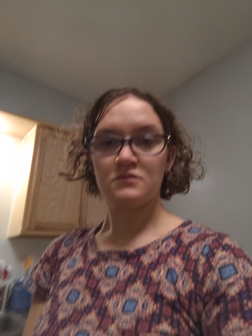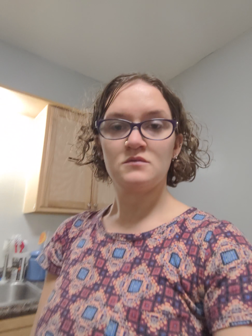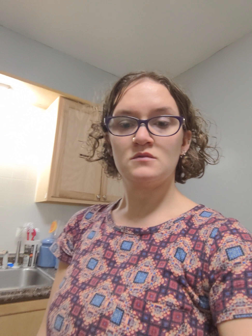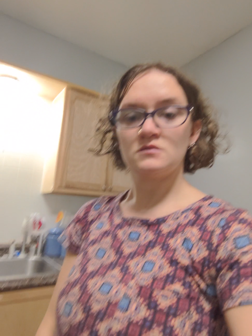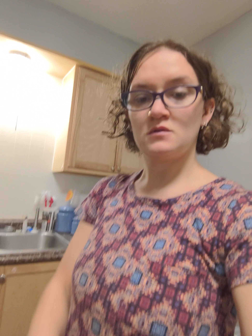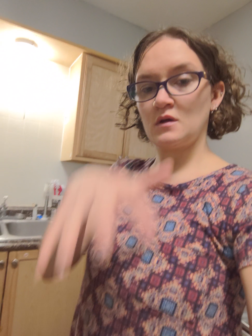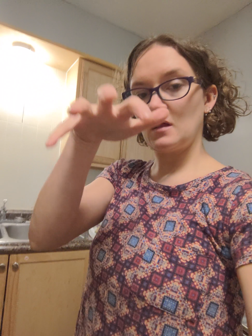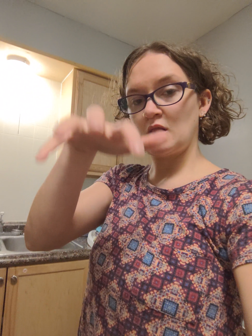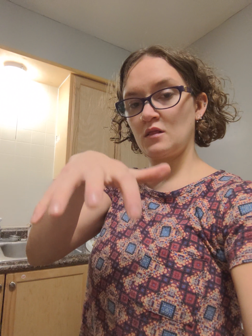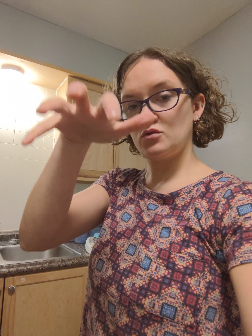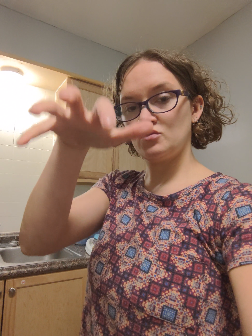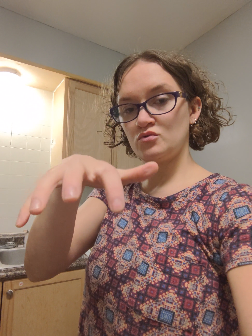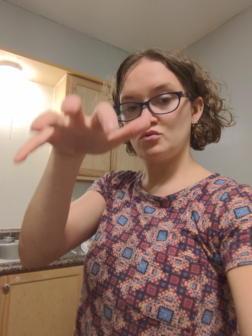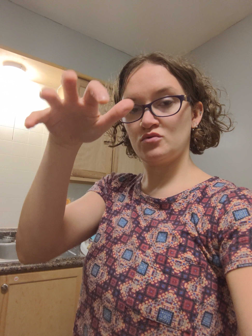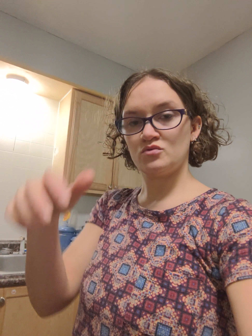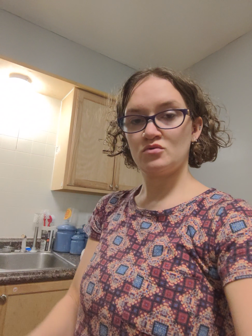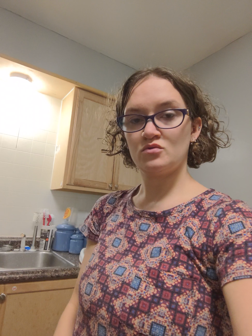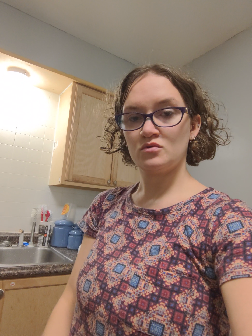alligator